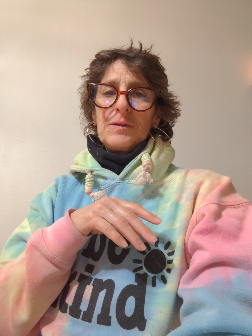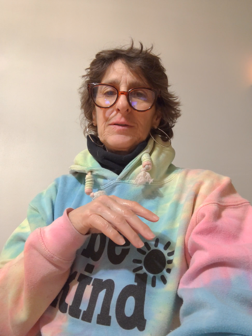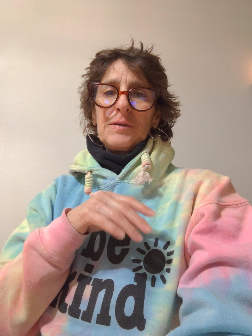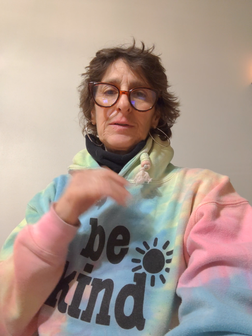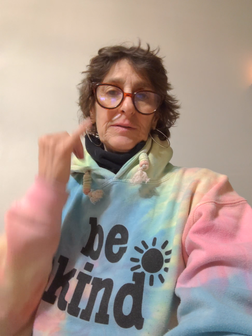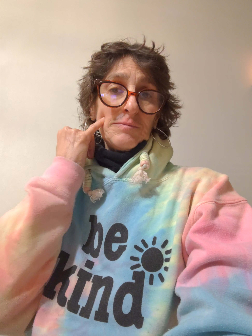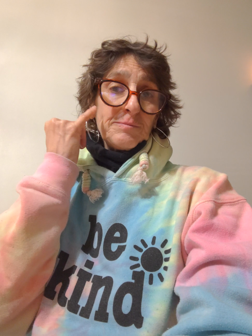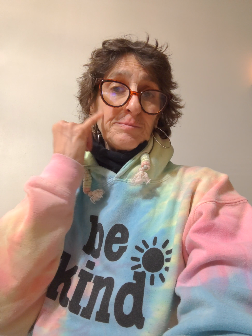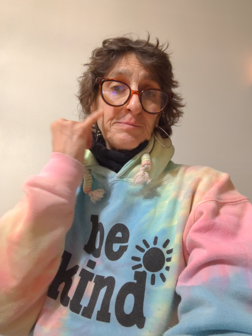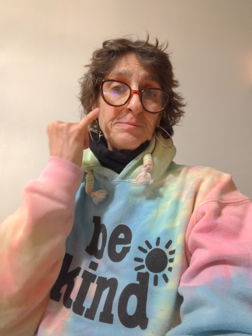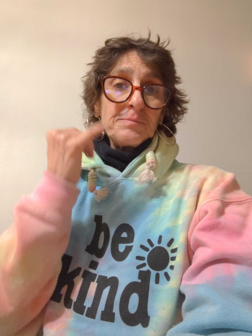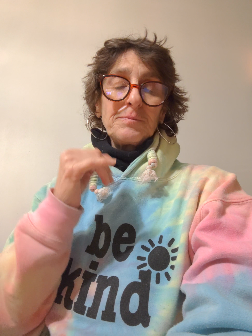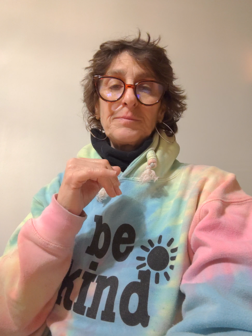if